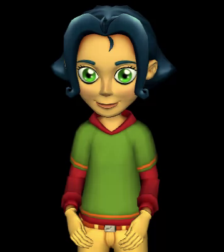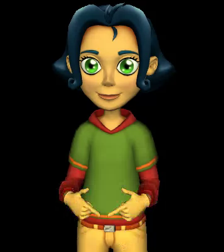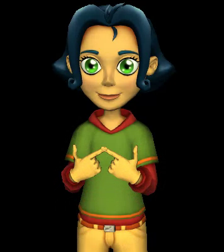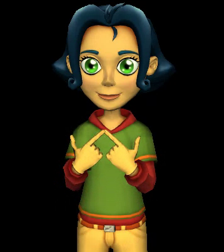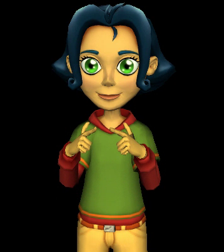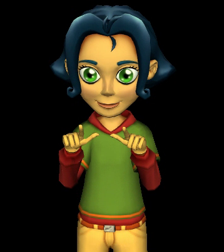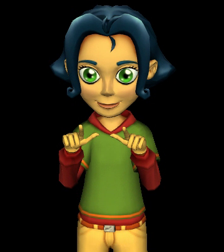حر